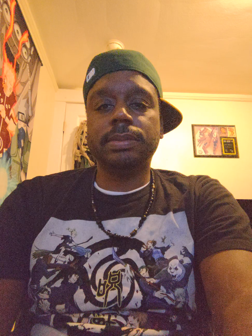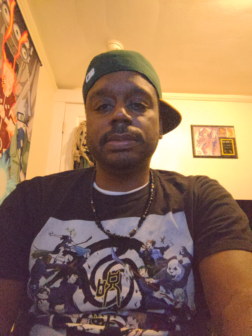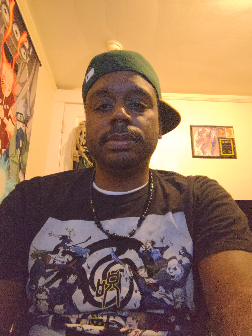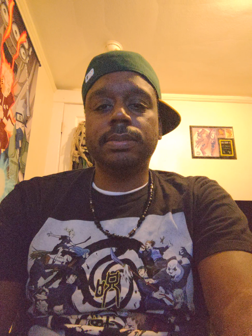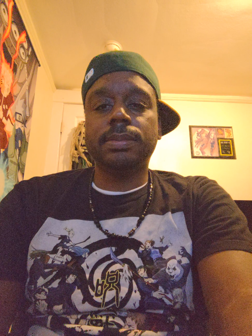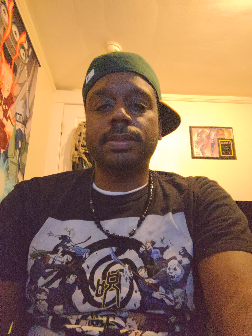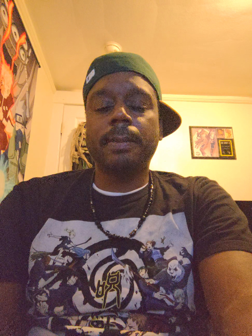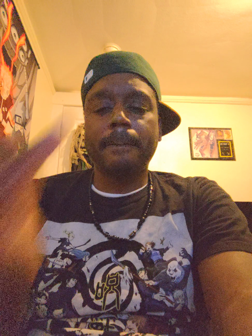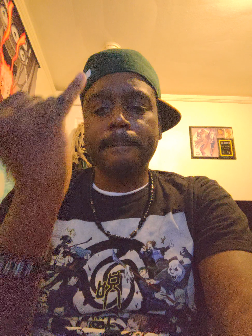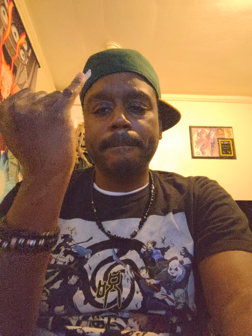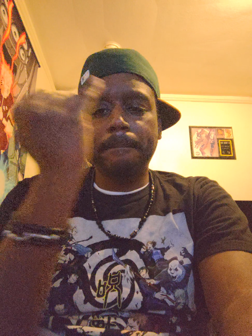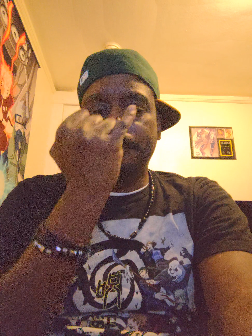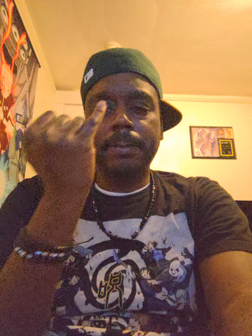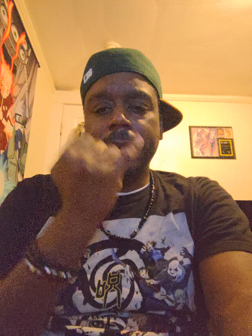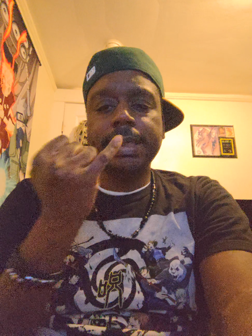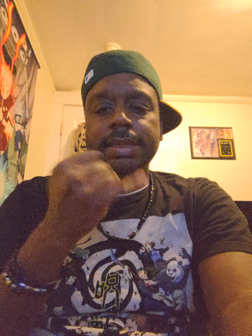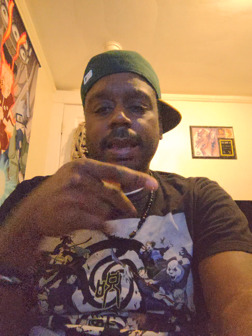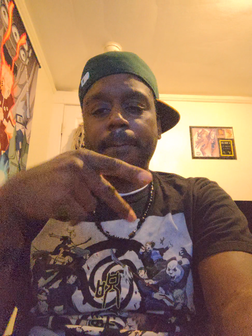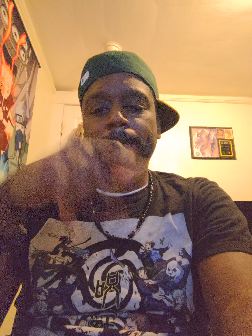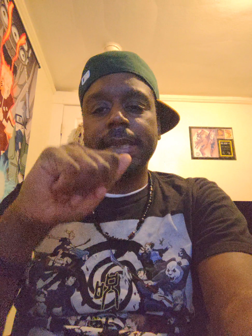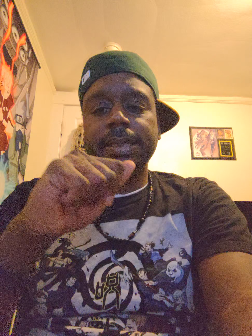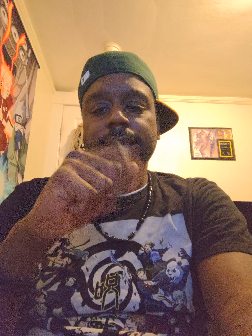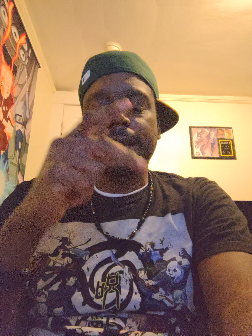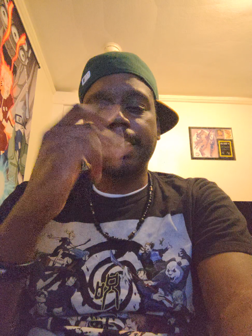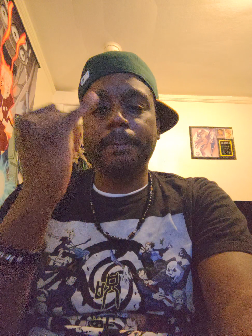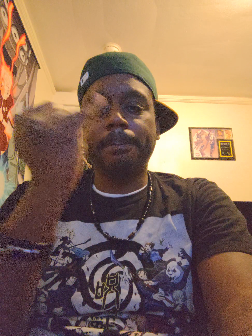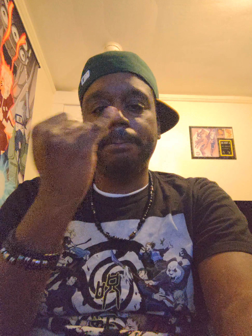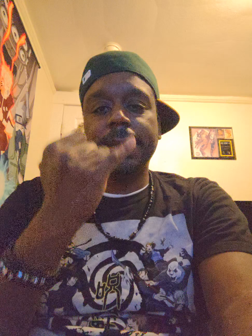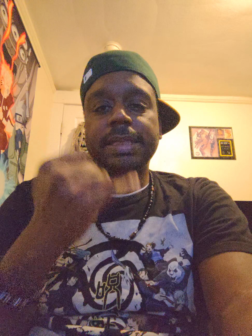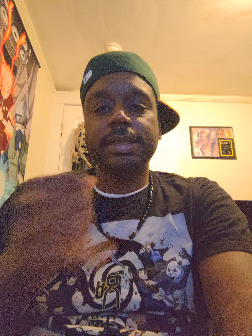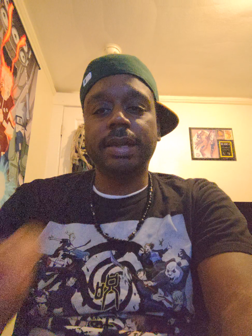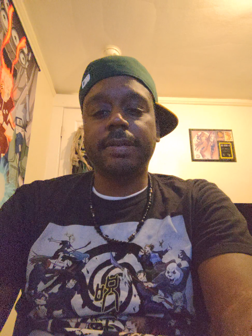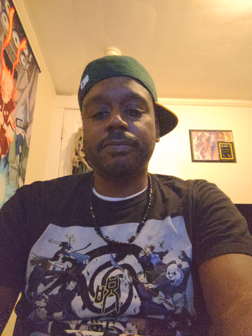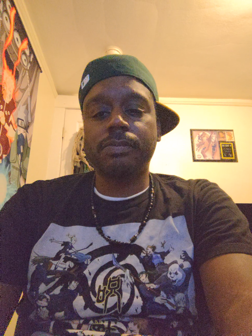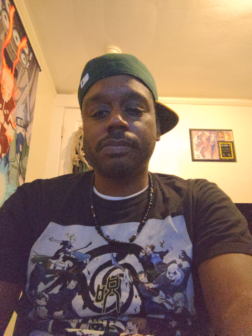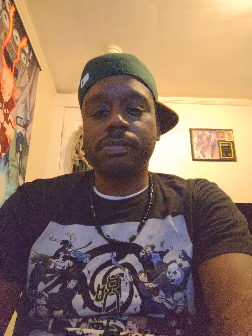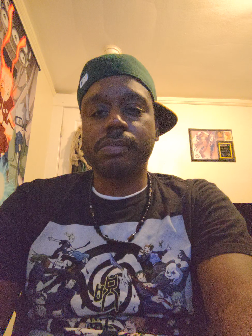pizza